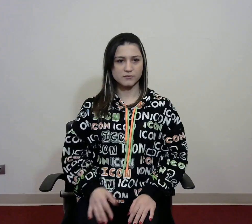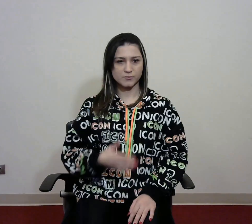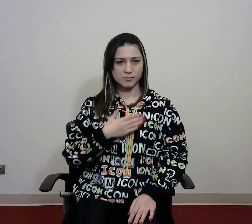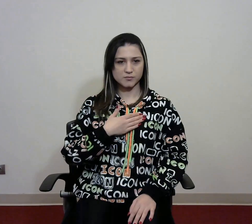mən